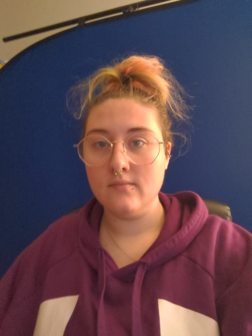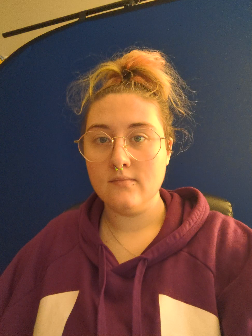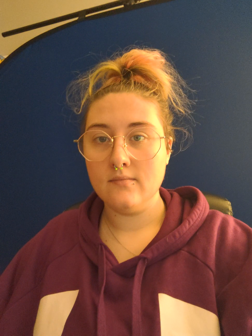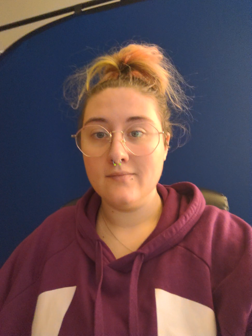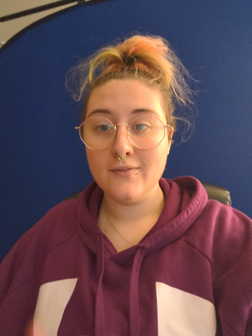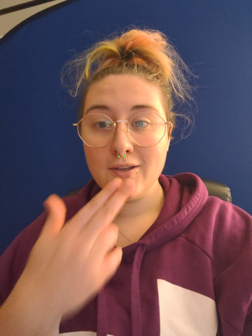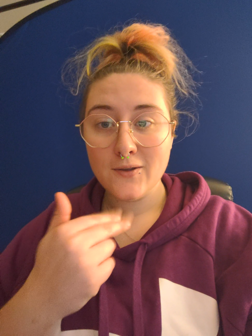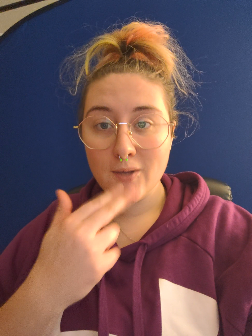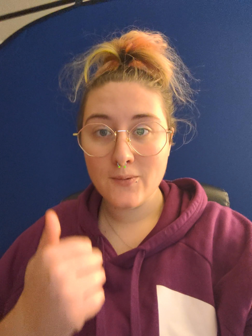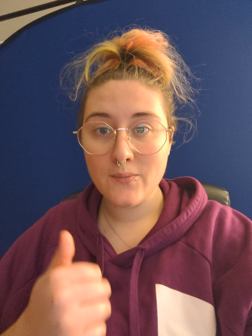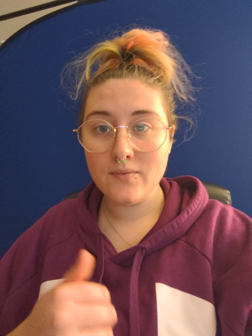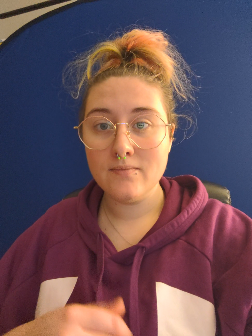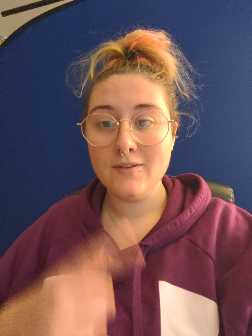cute